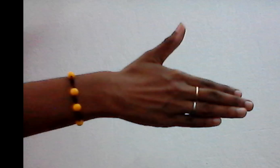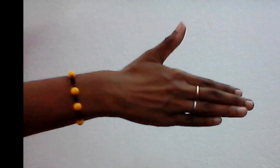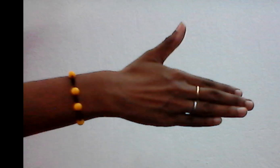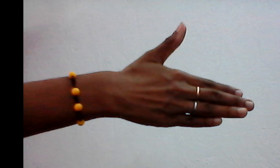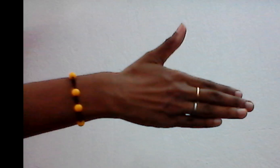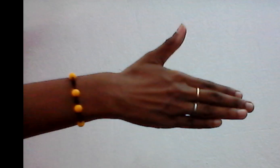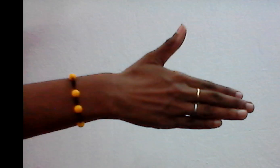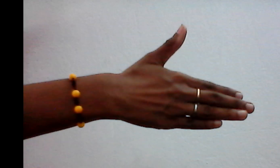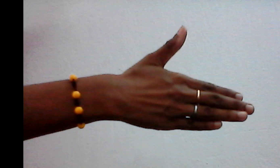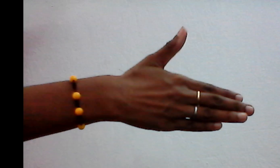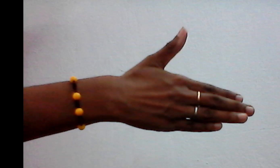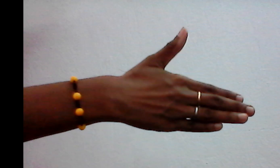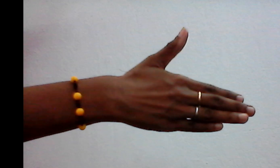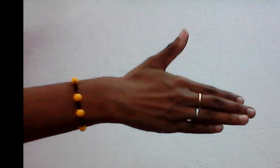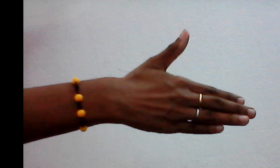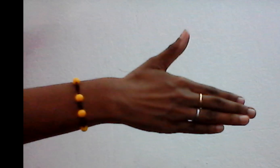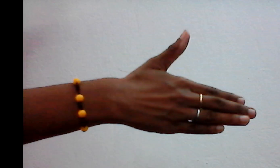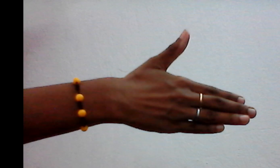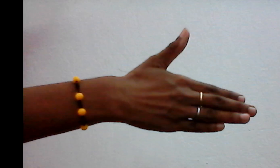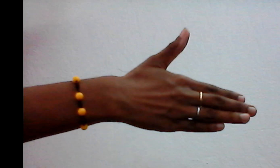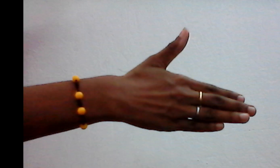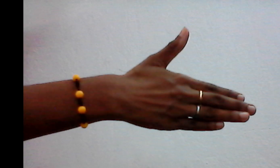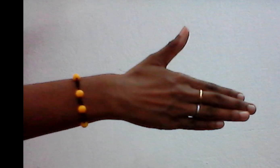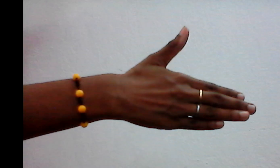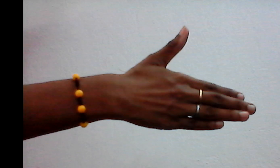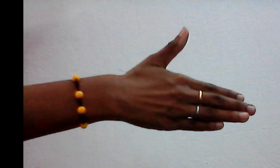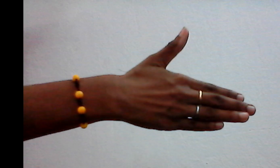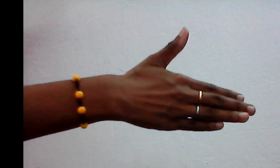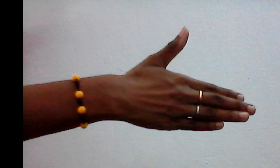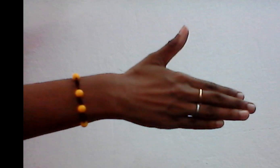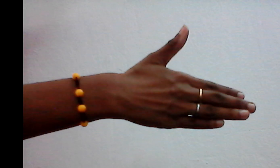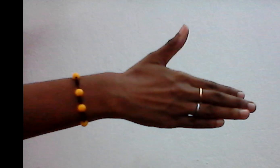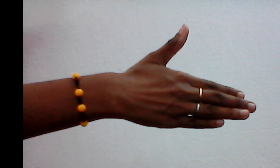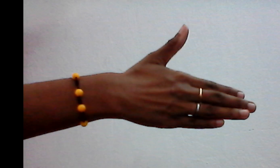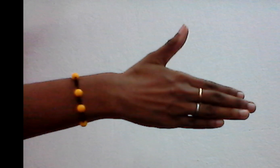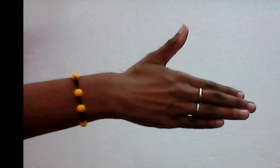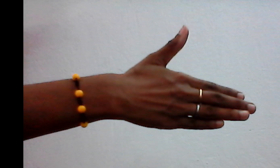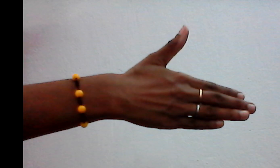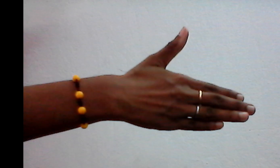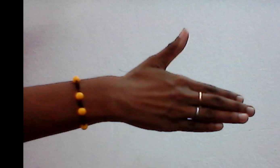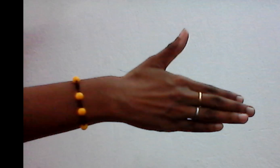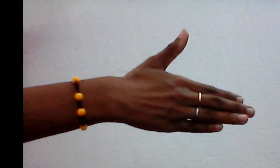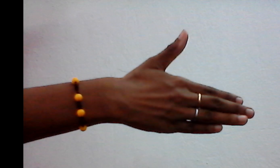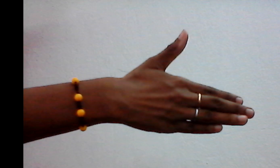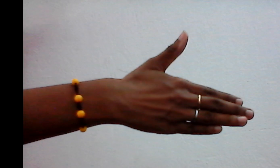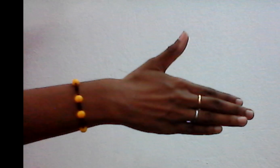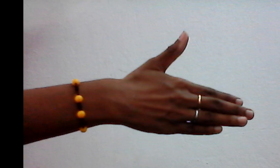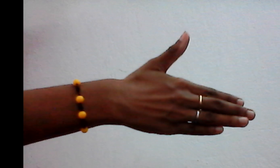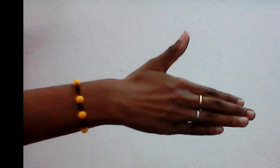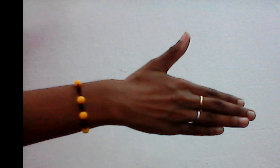ആ